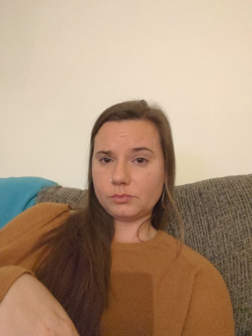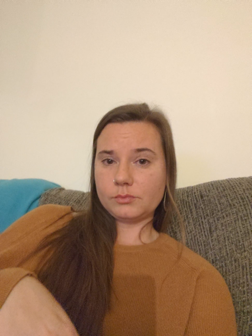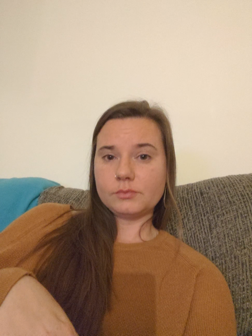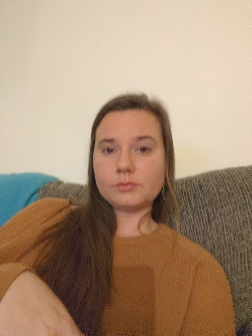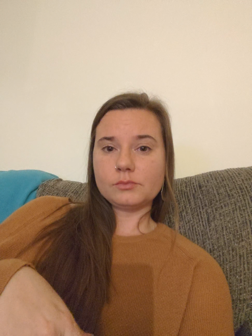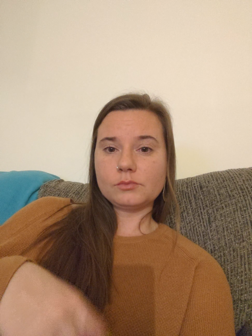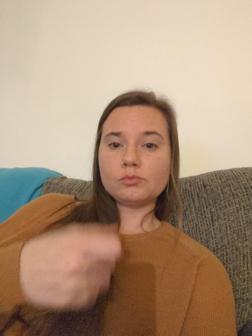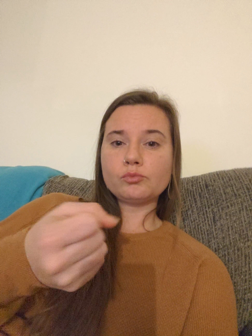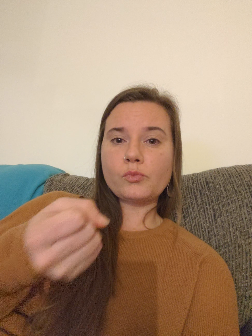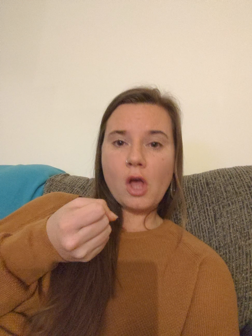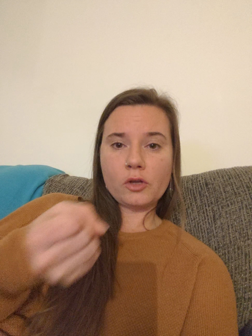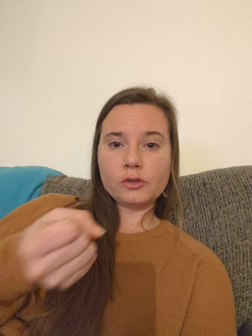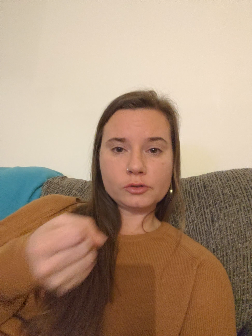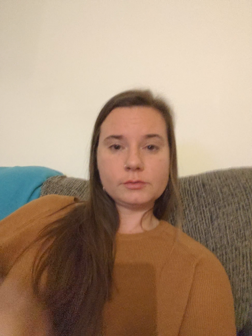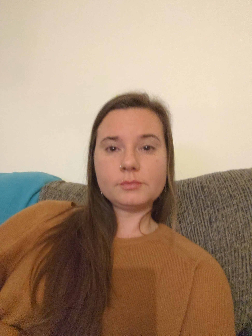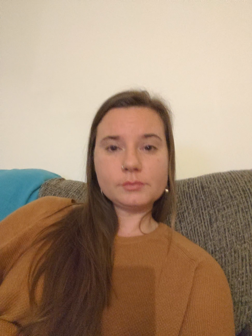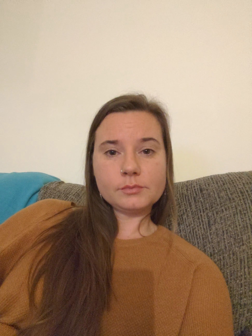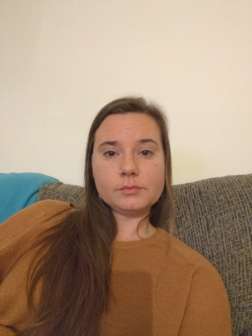drawer